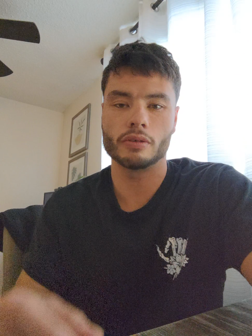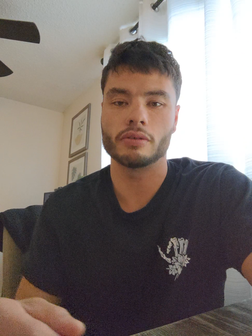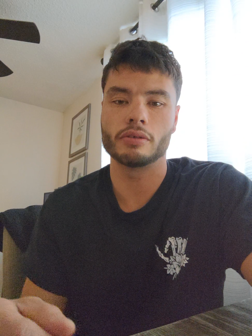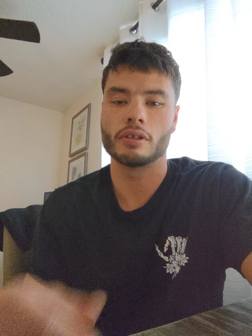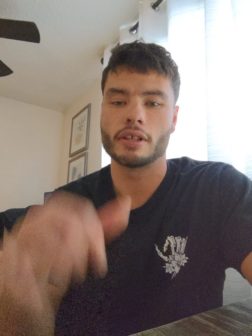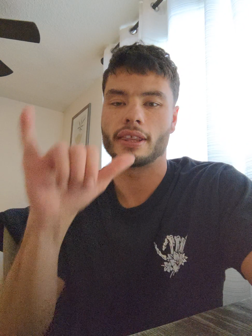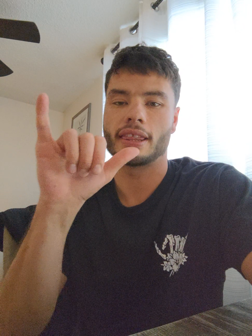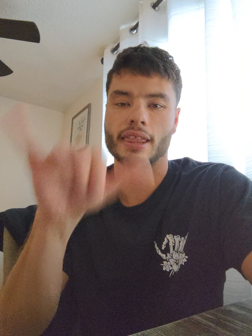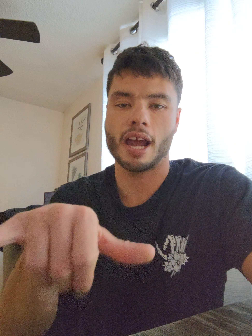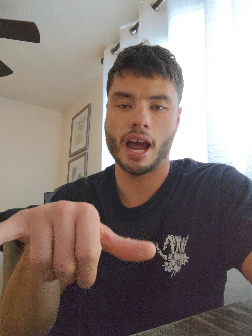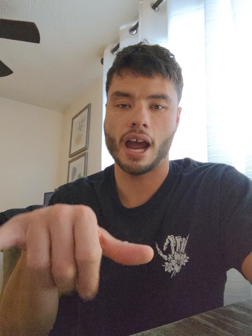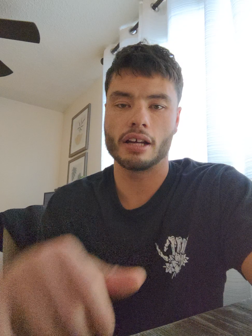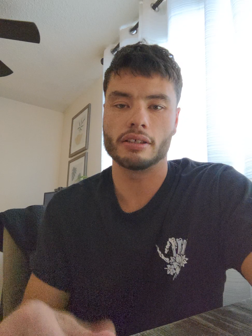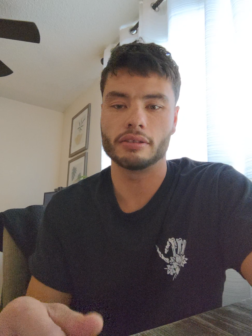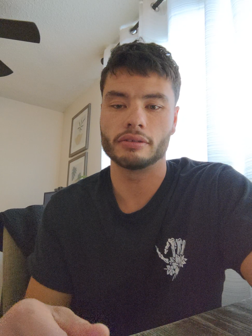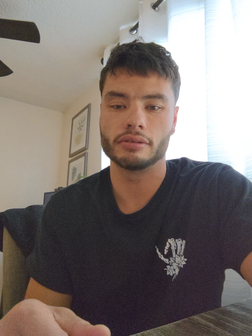that